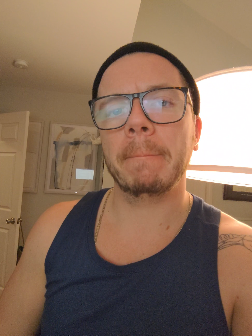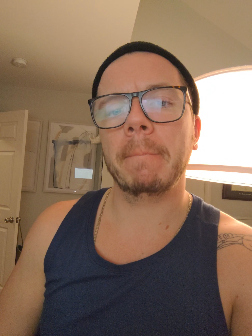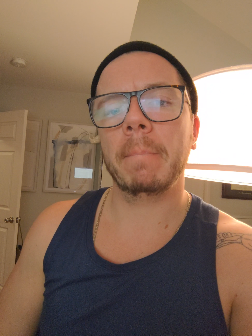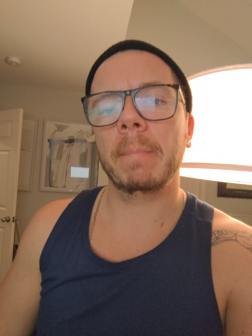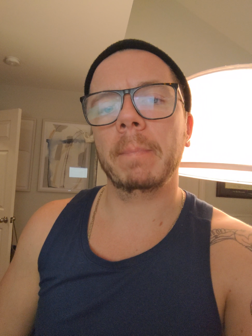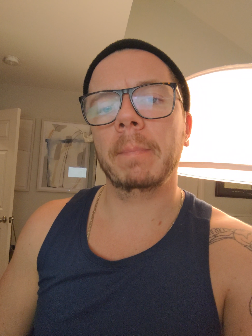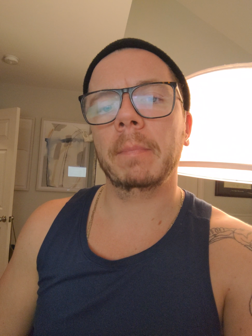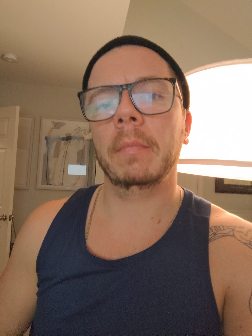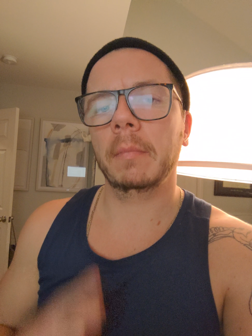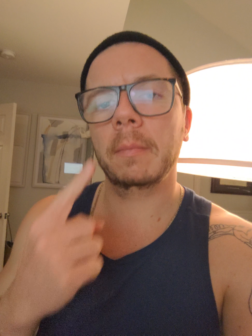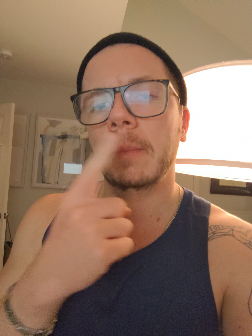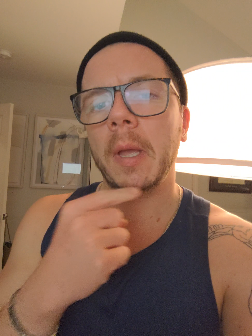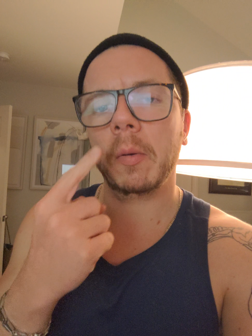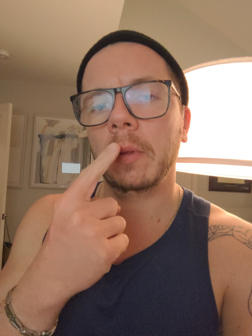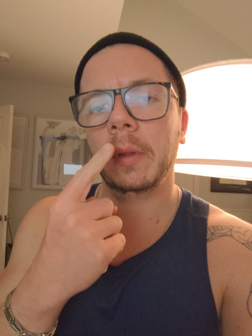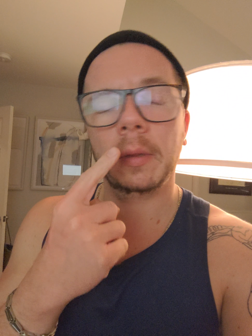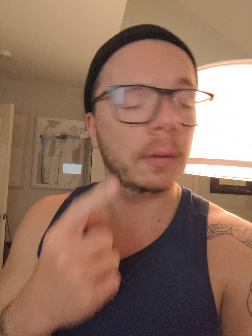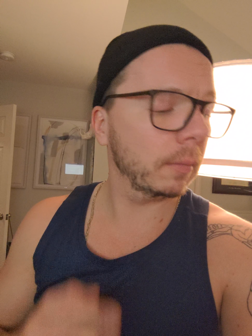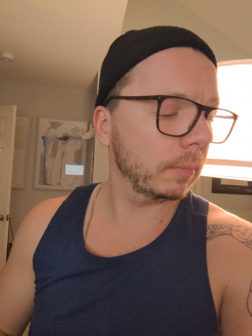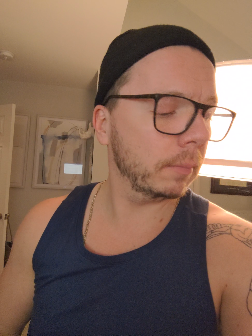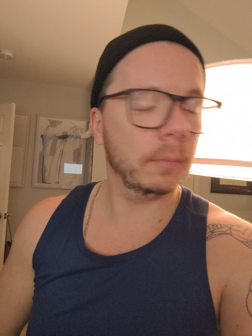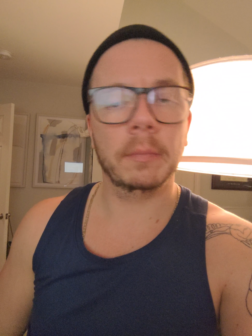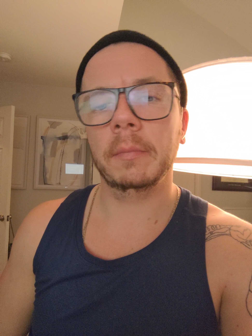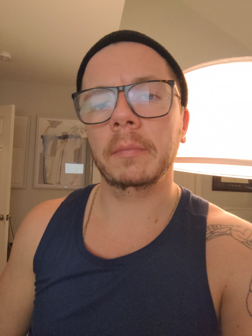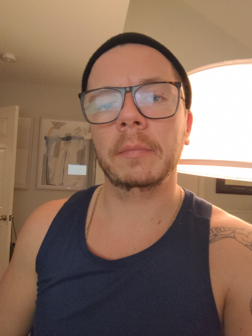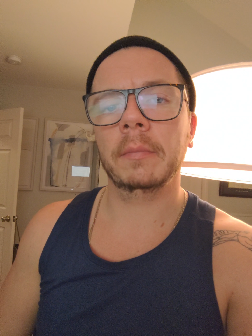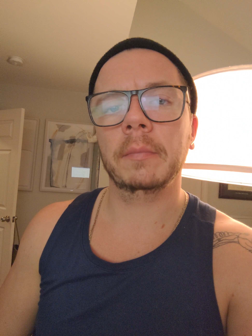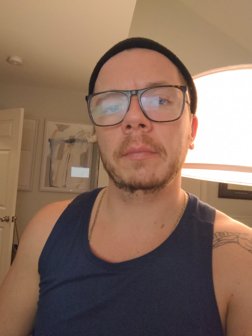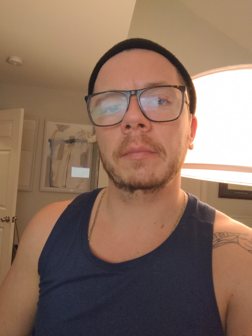mouth